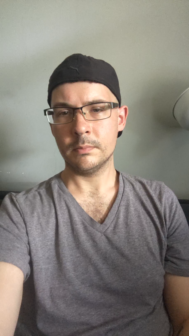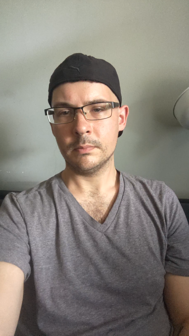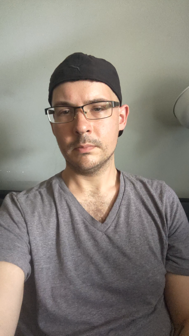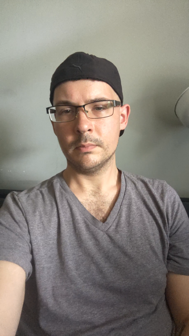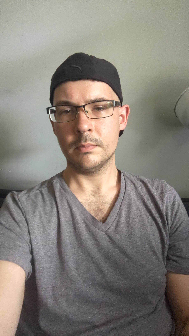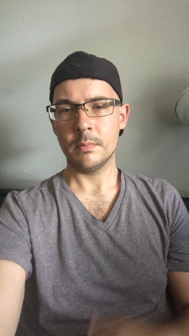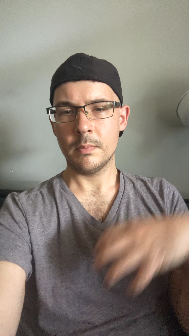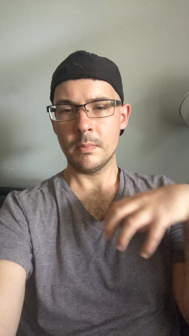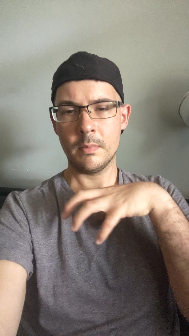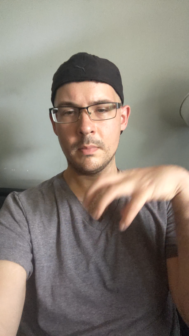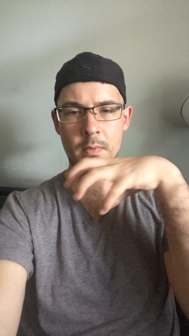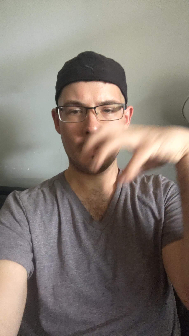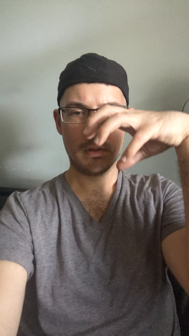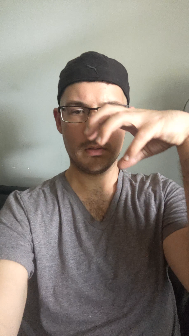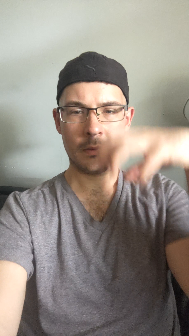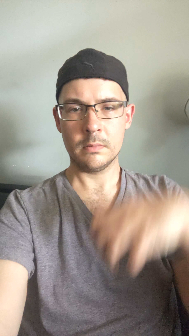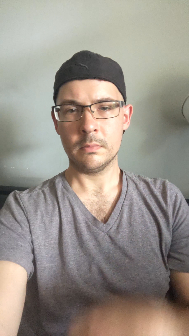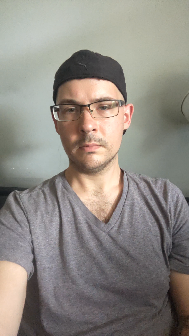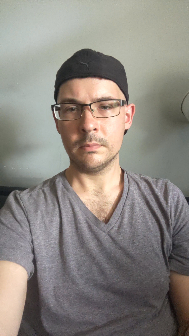block